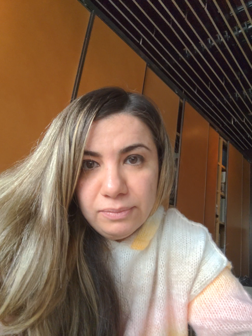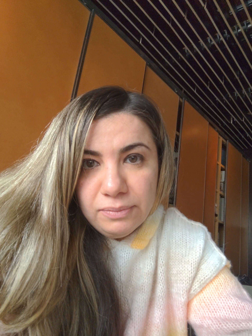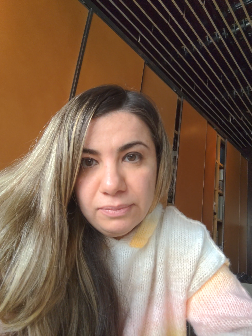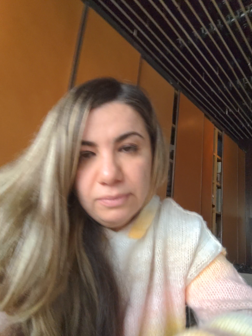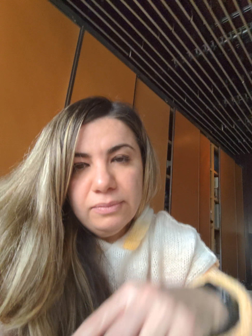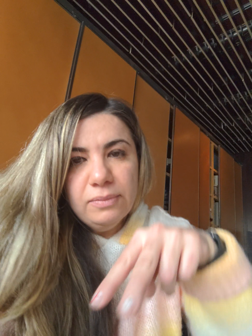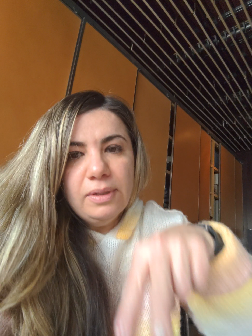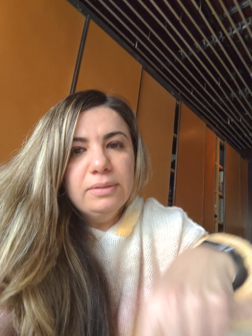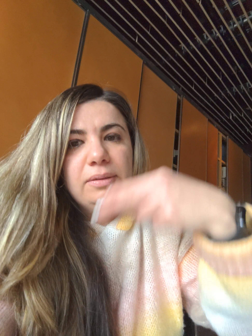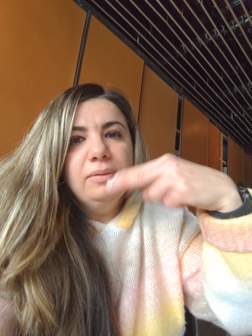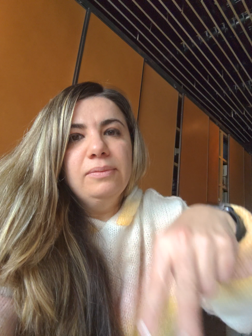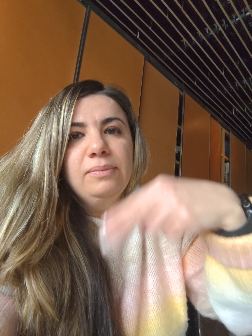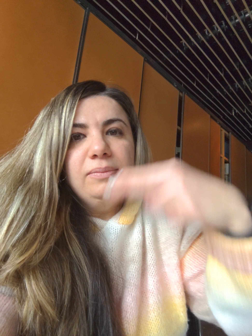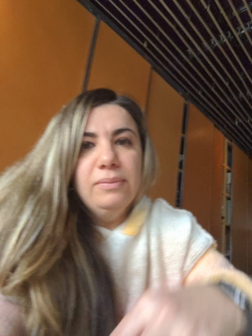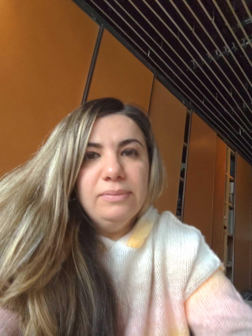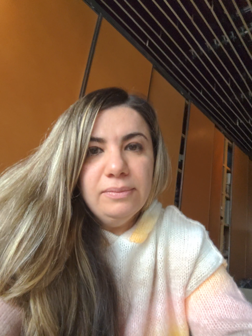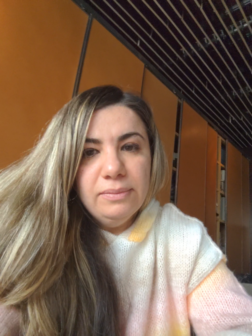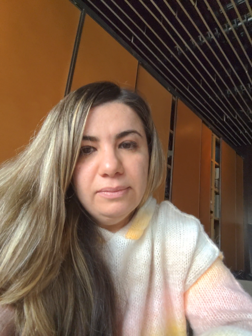napkin